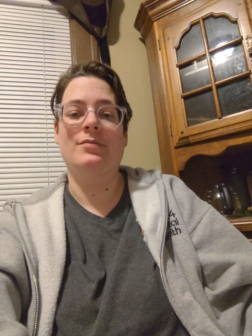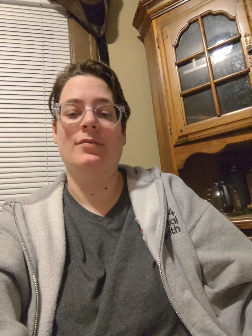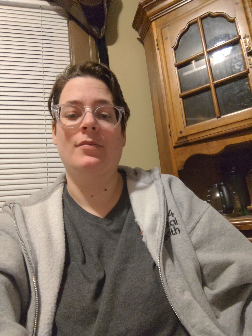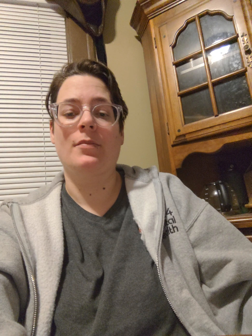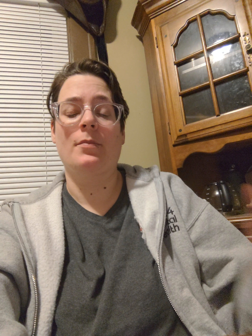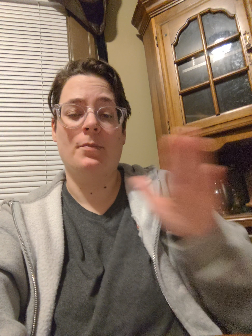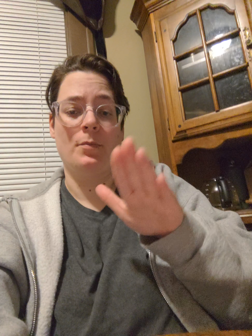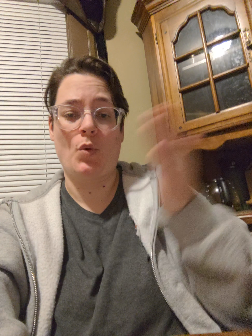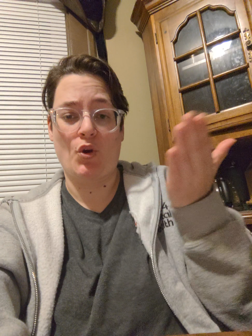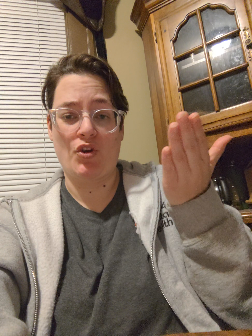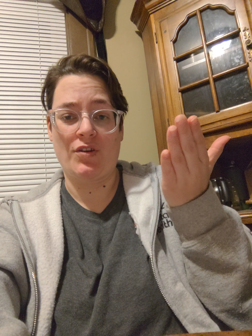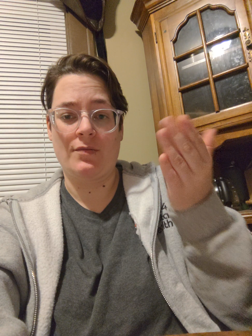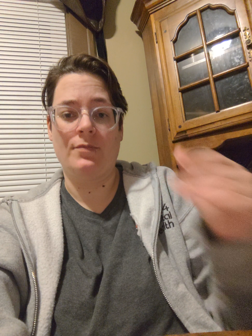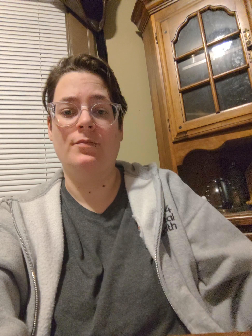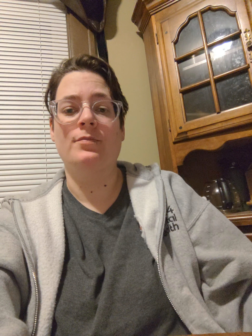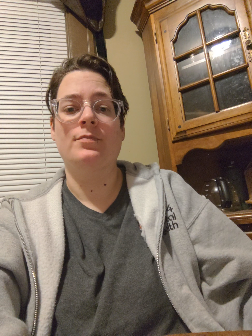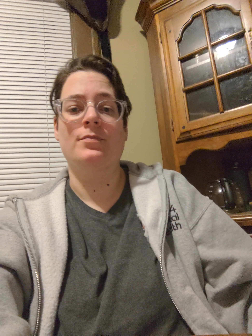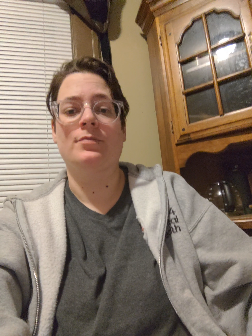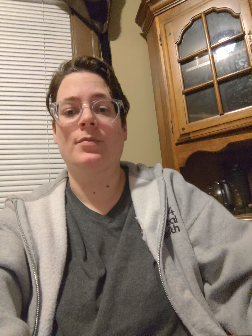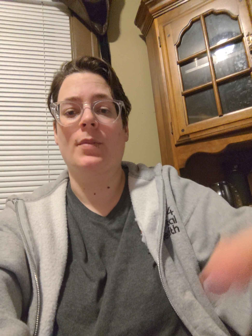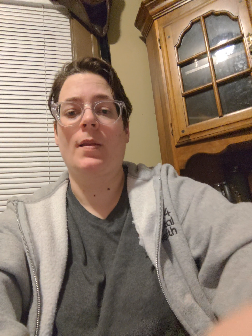book